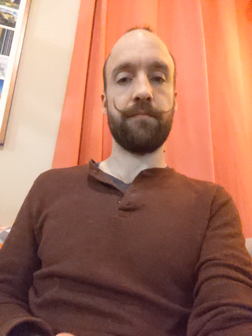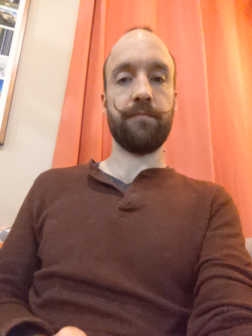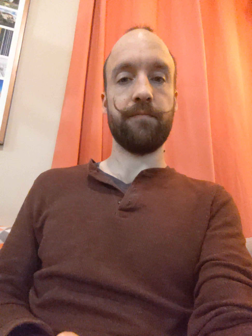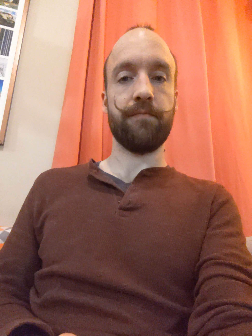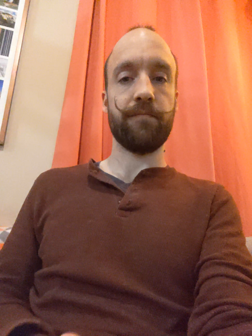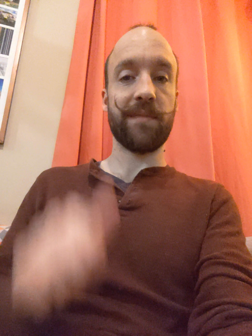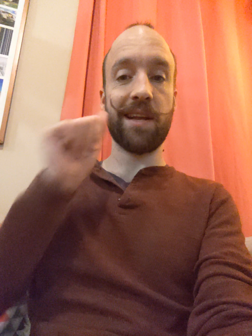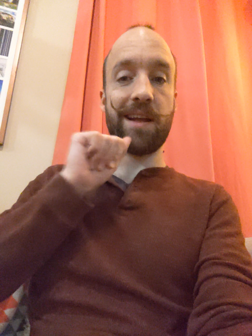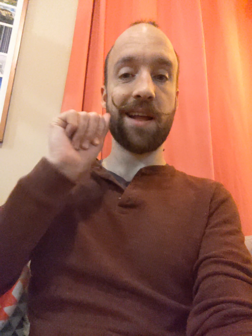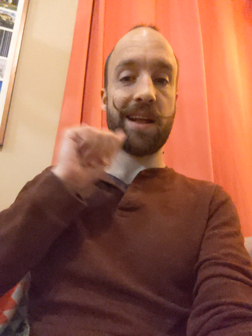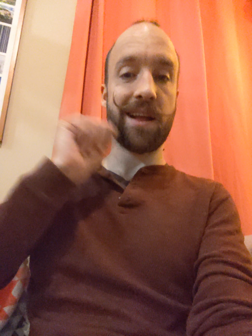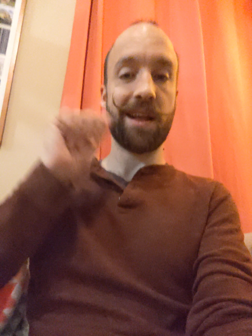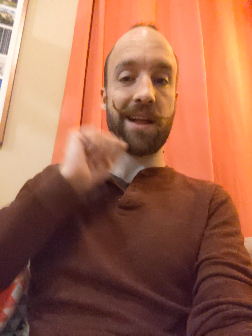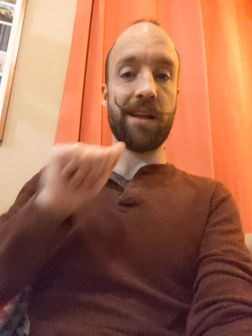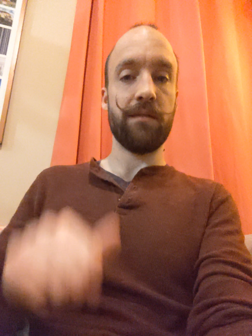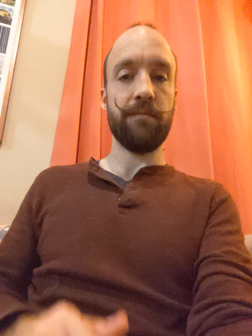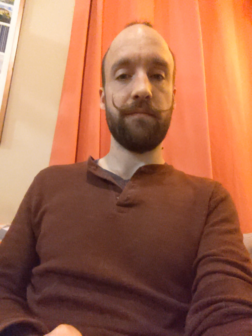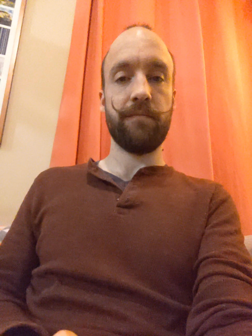aunt